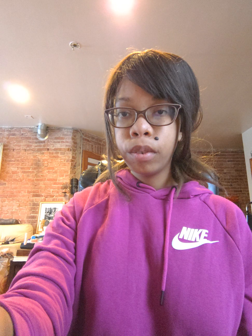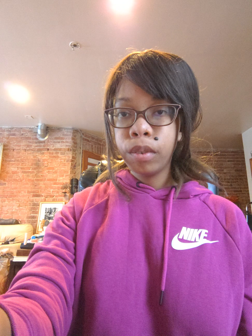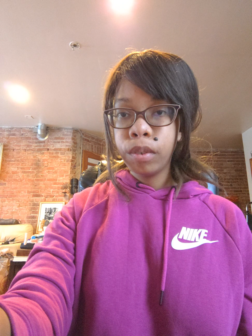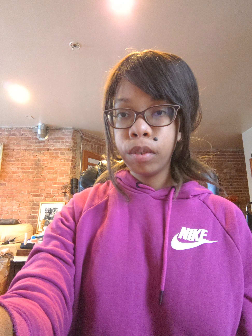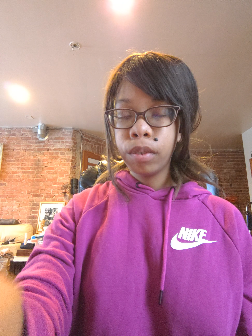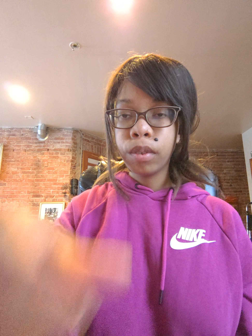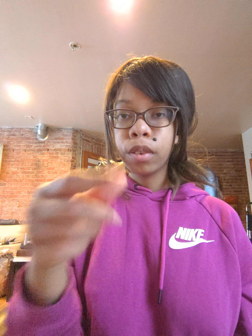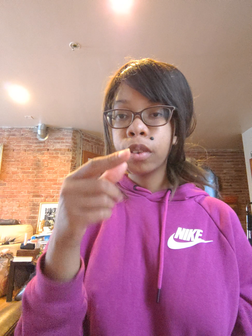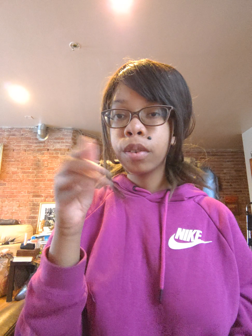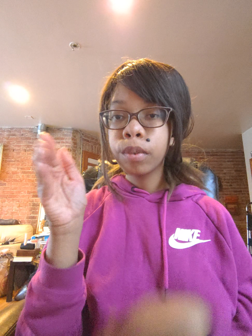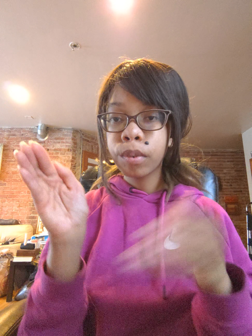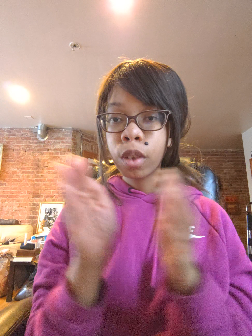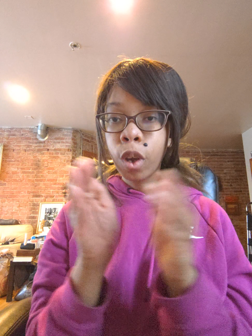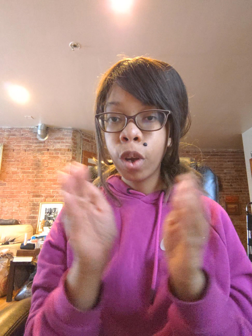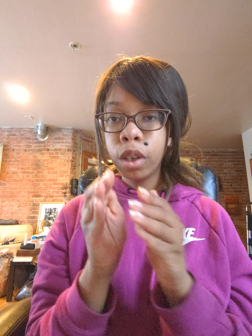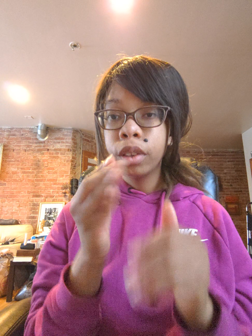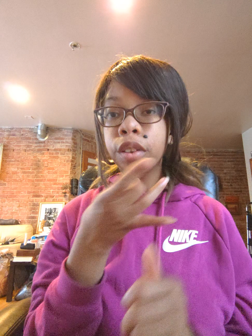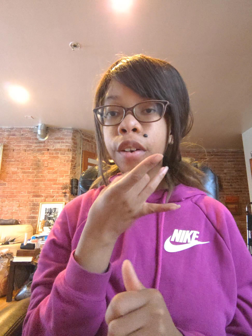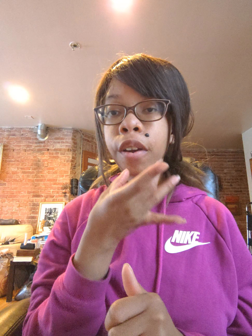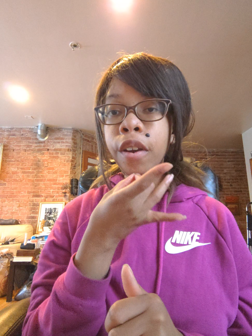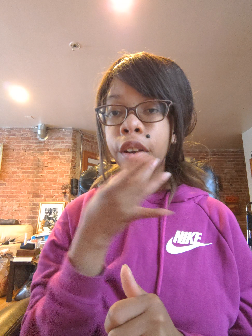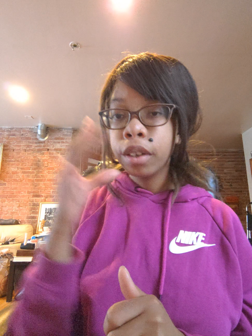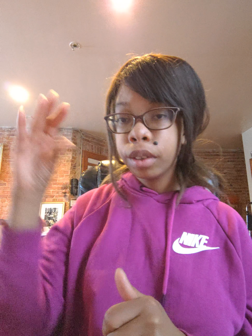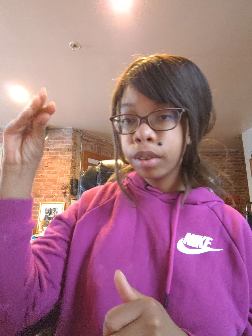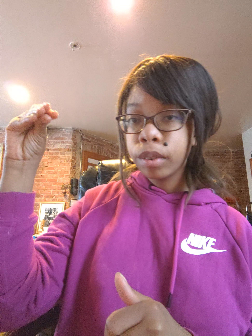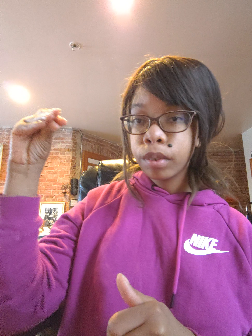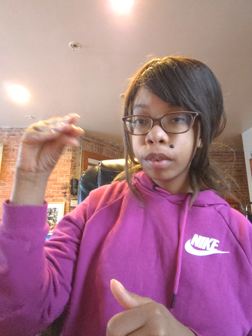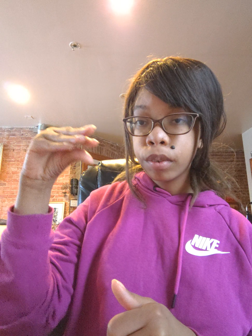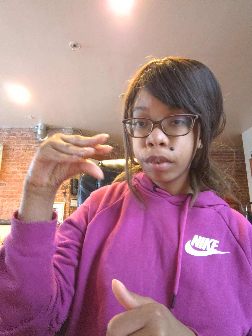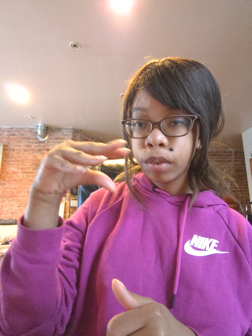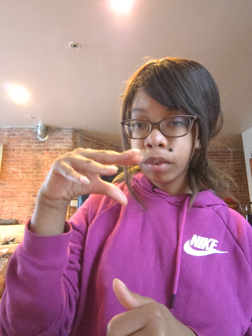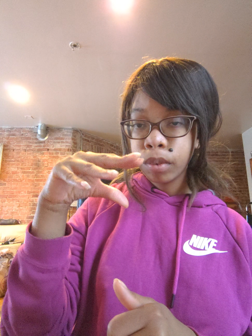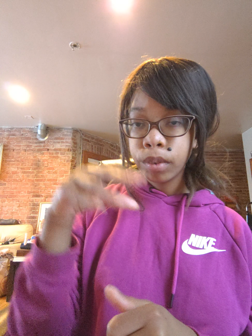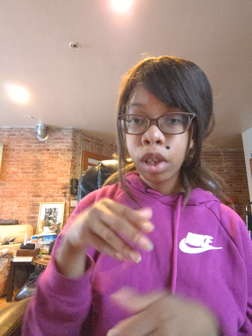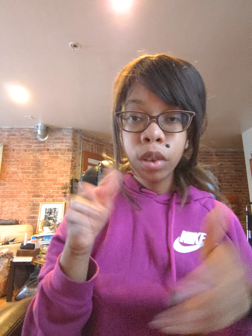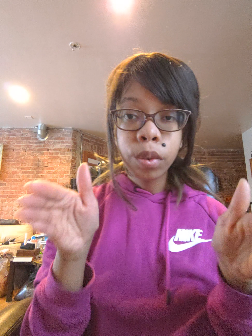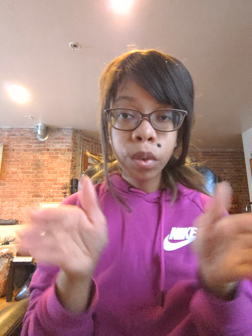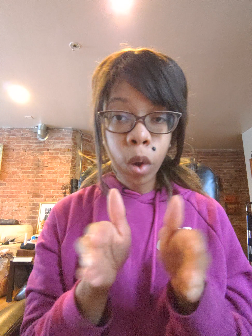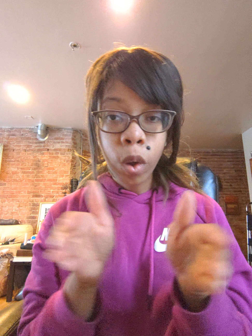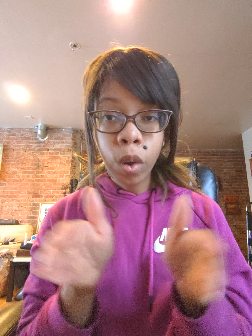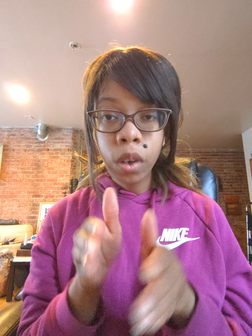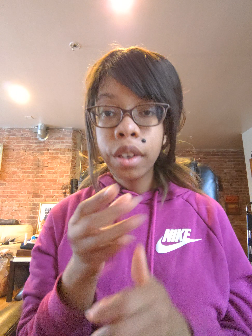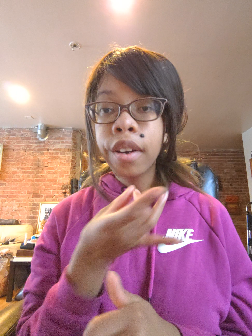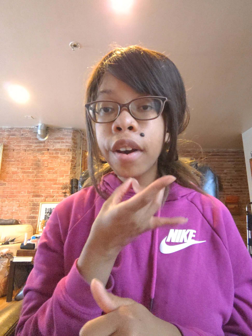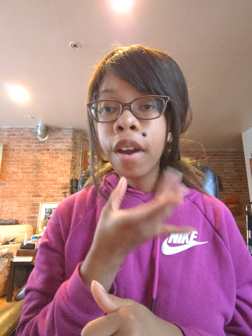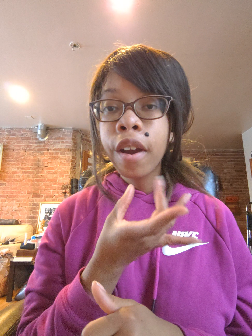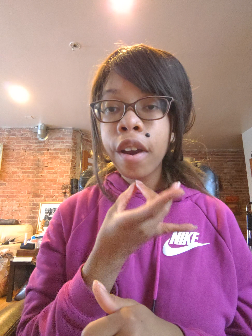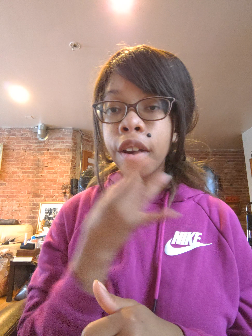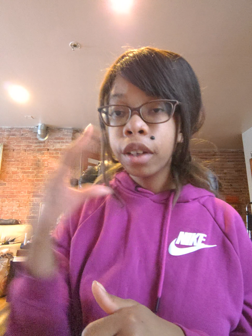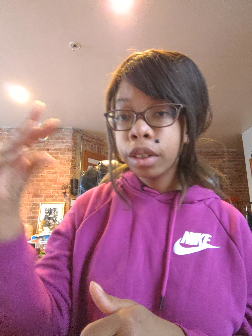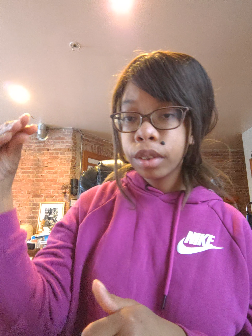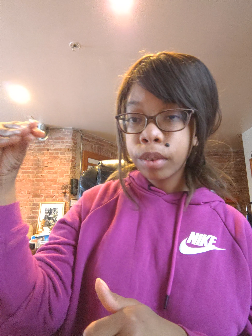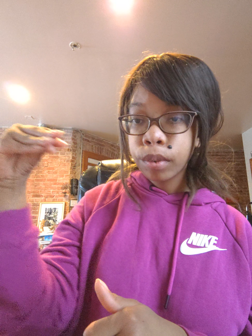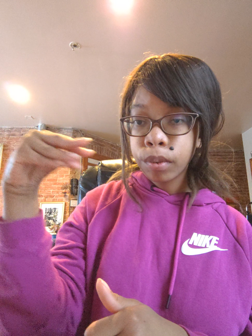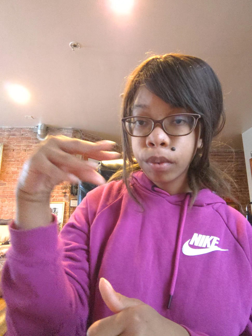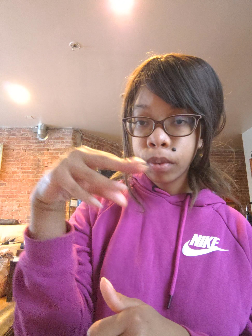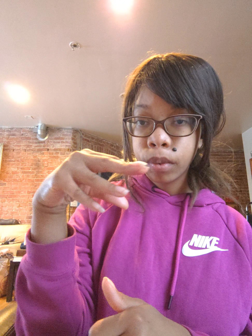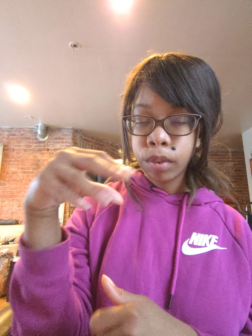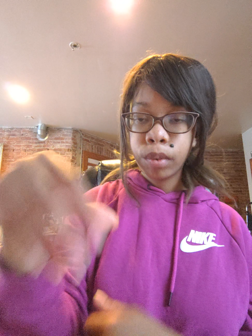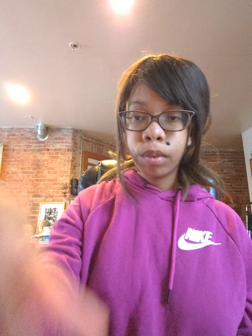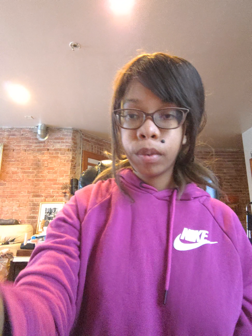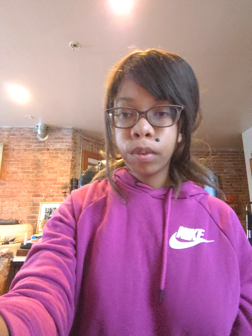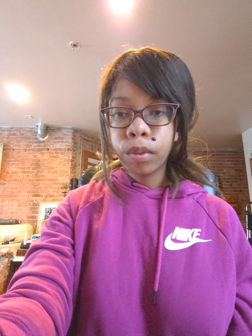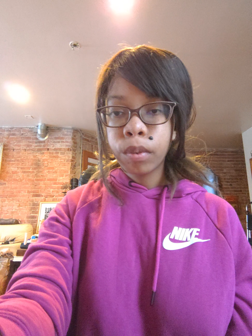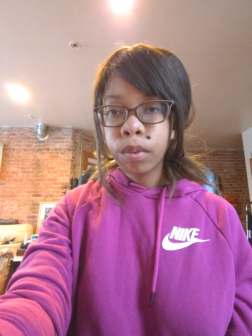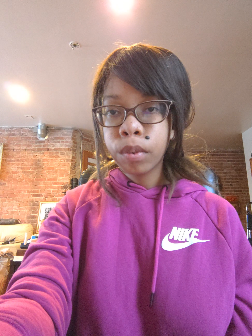lamp